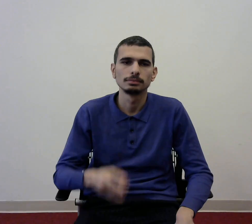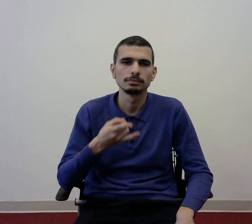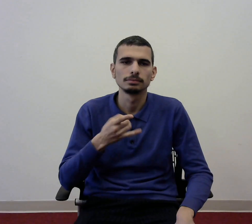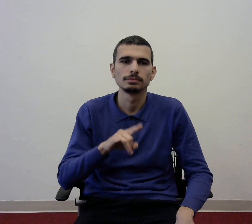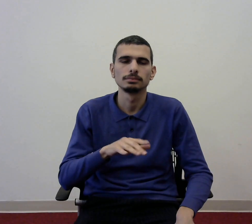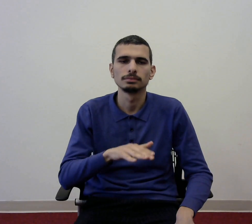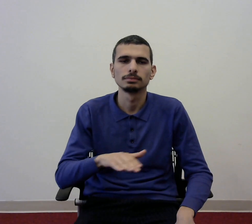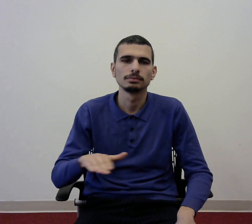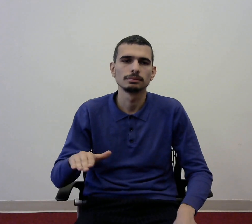uşaqlar